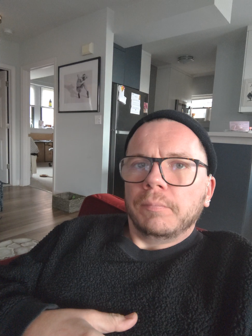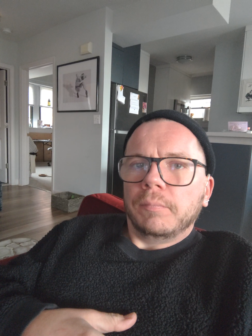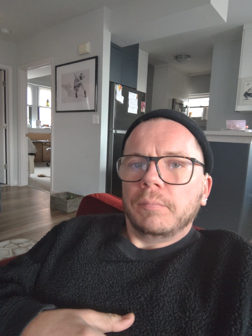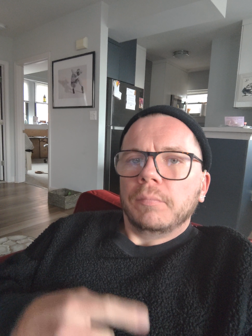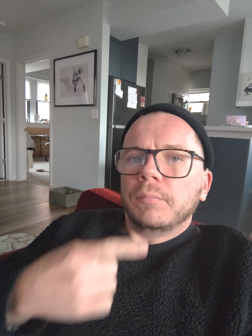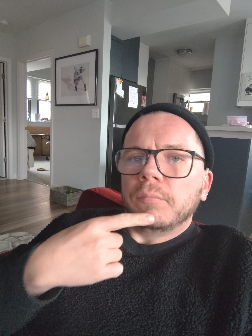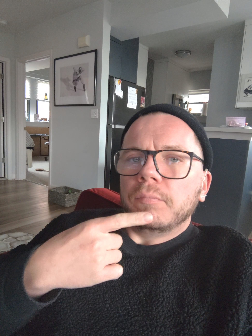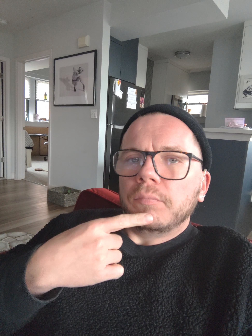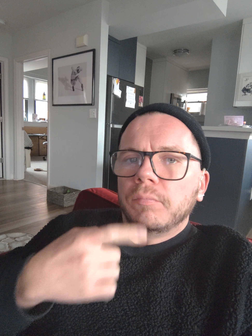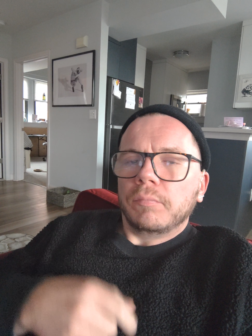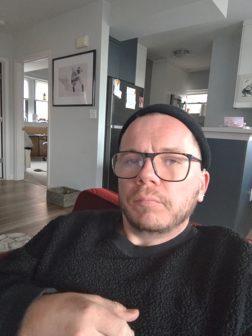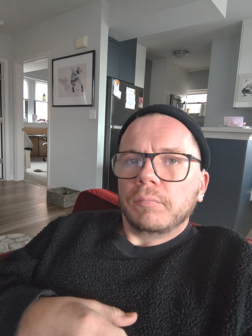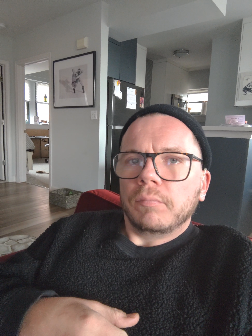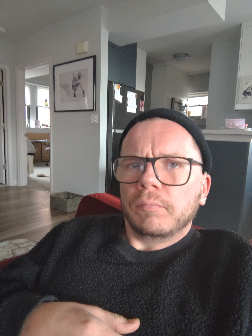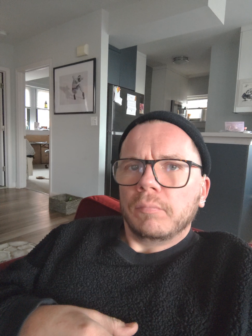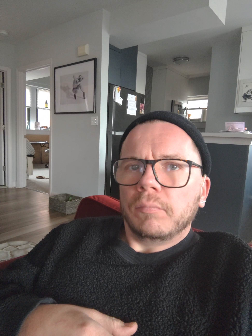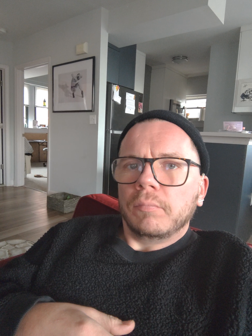chin